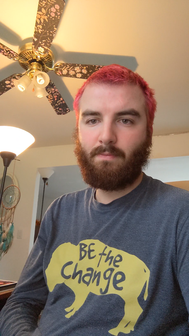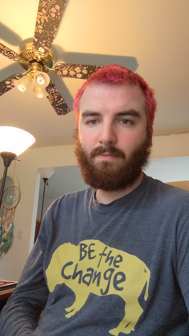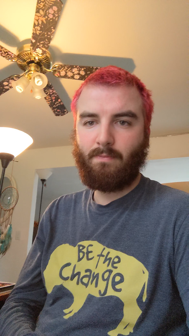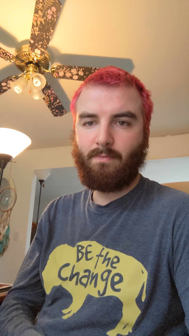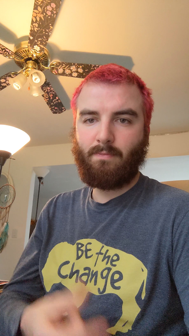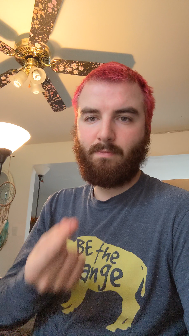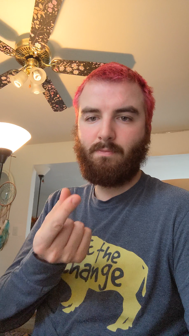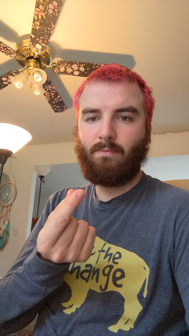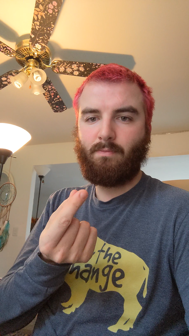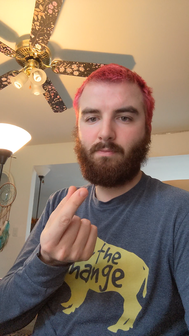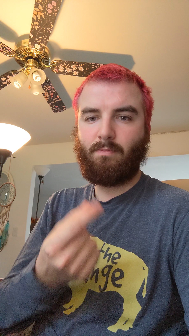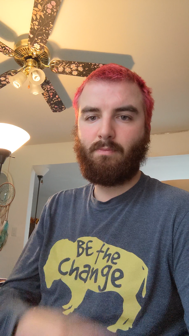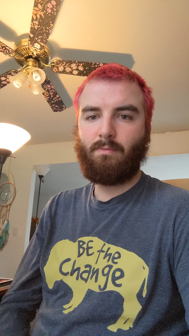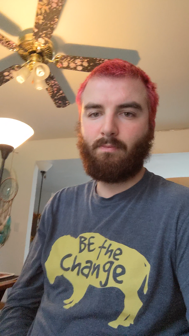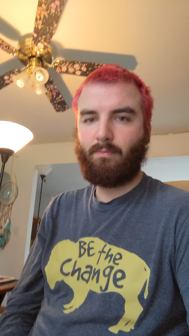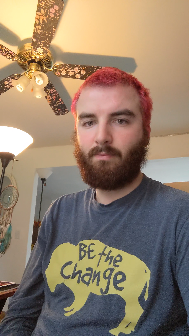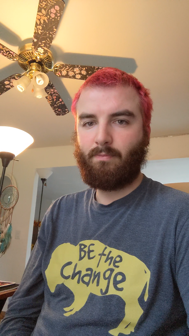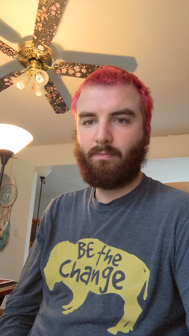do